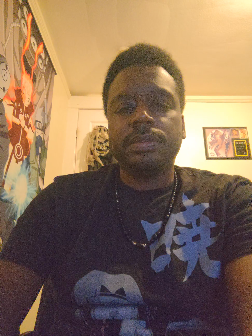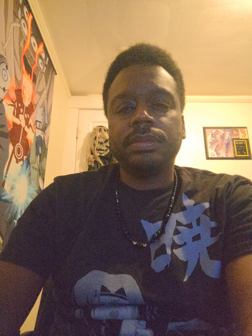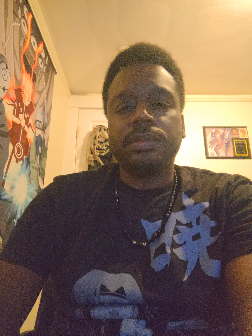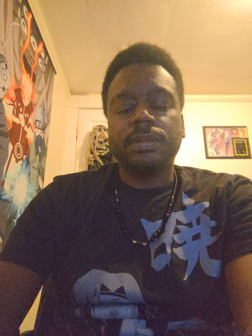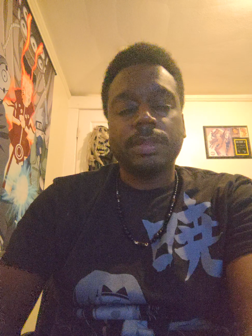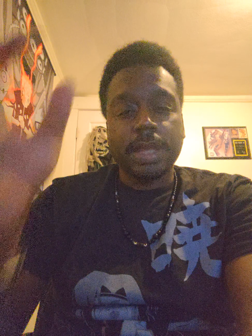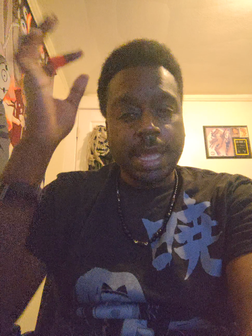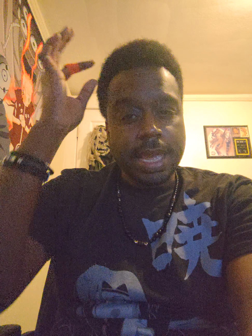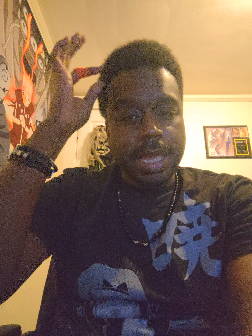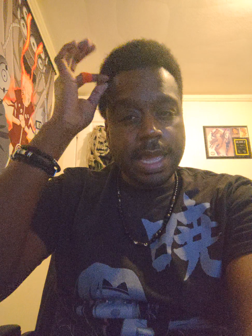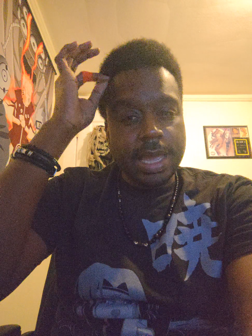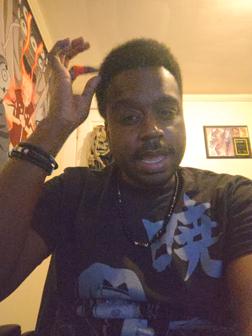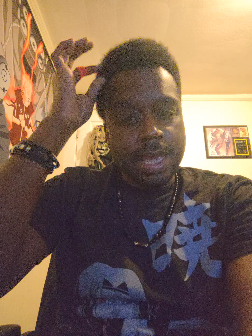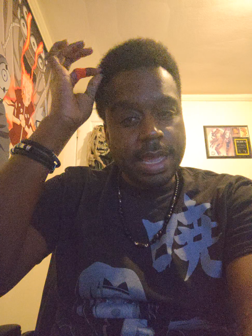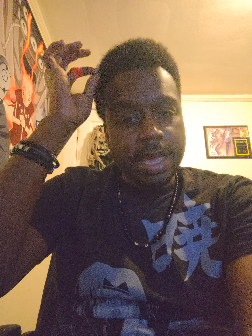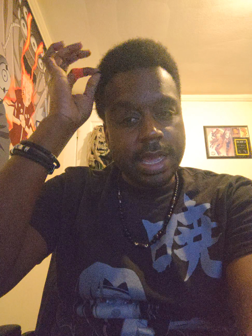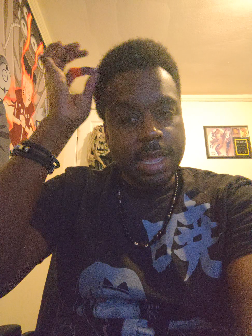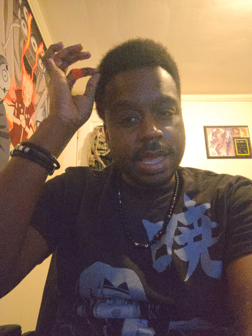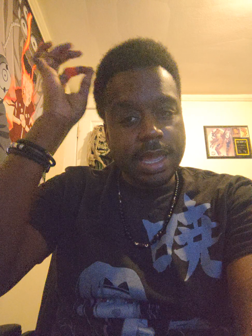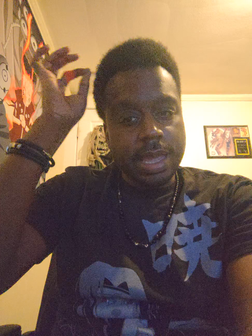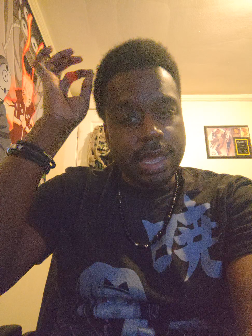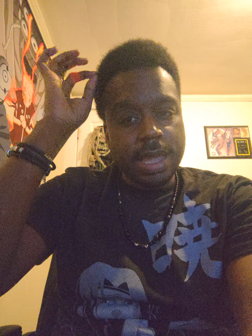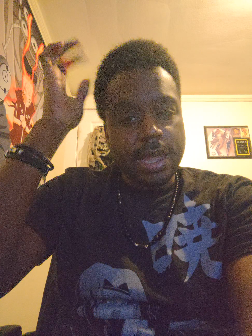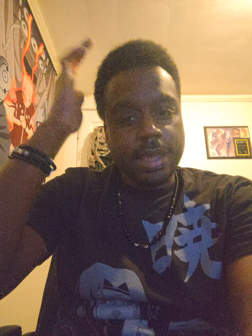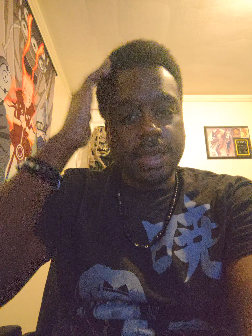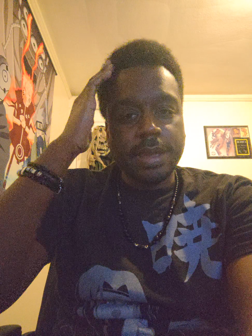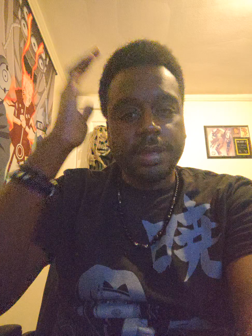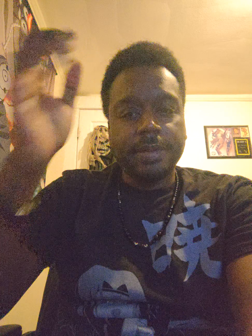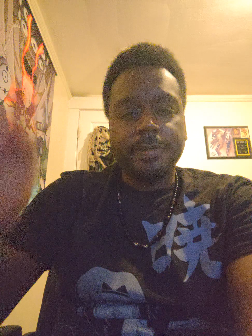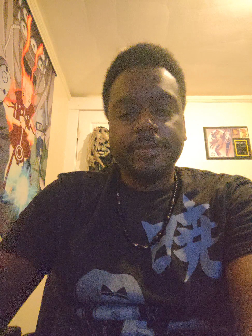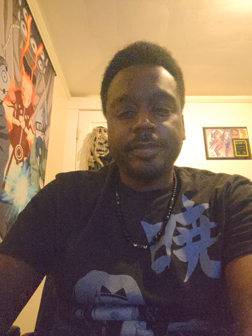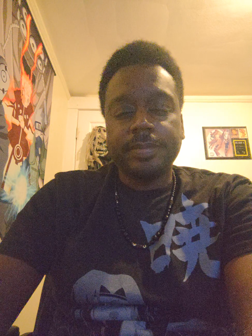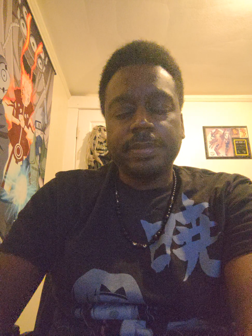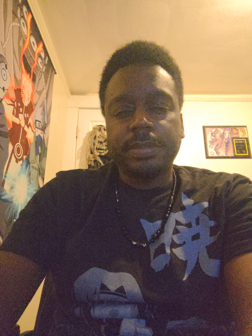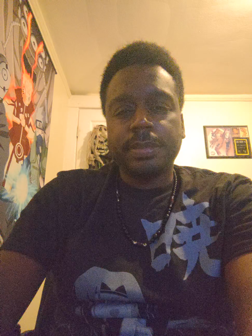hair